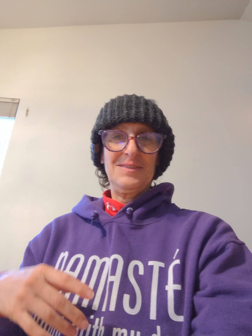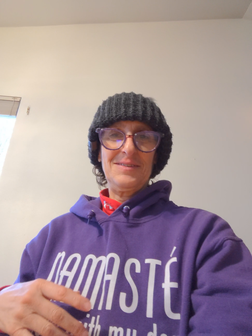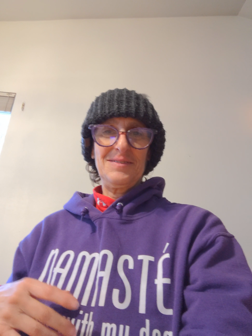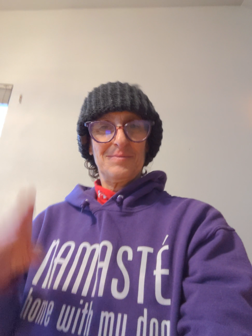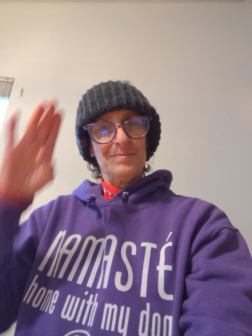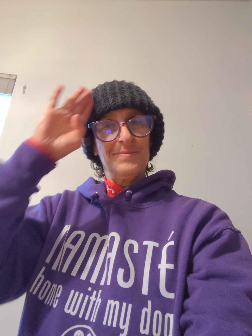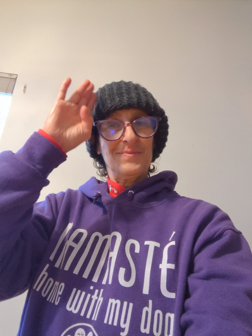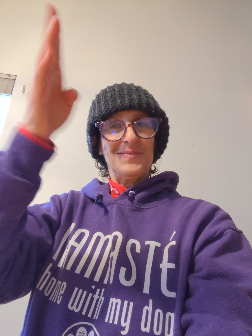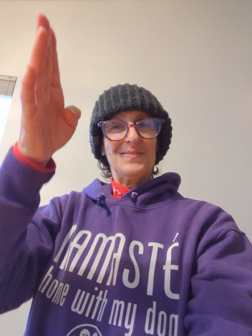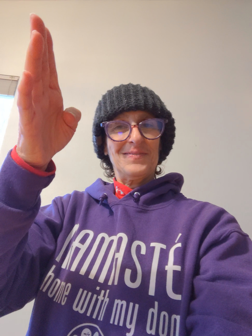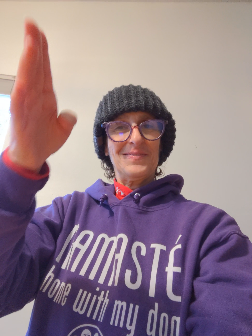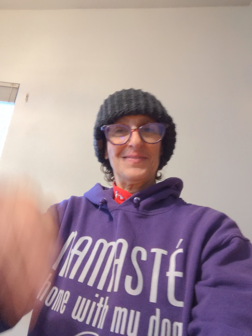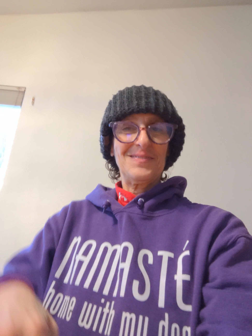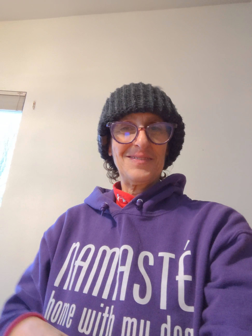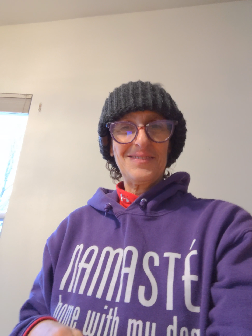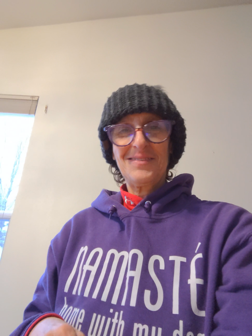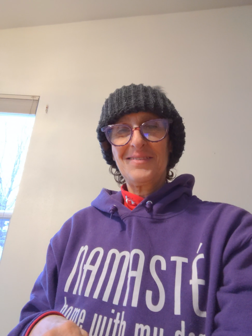hello